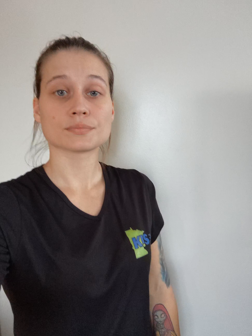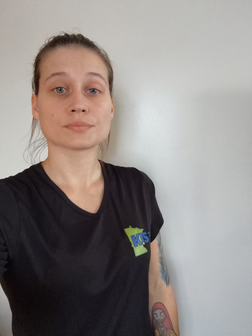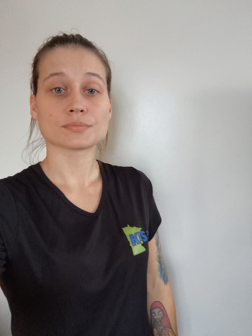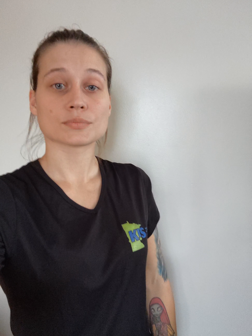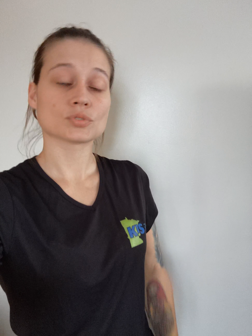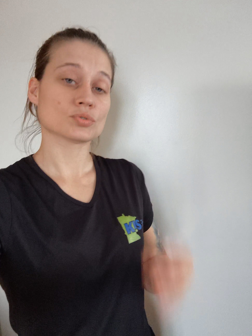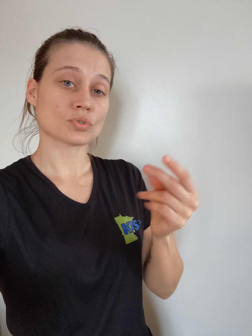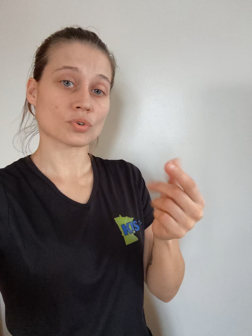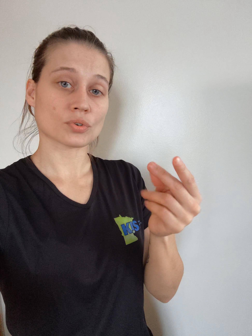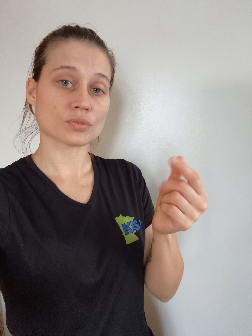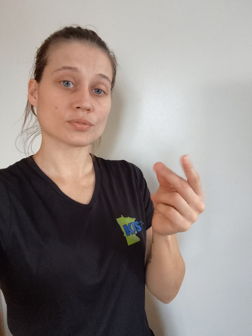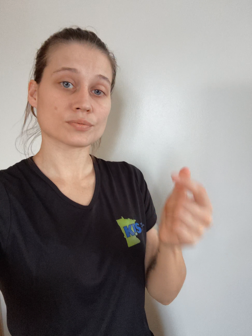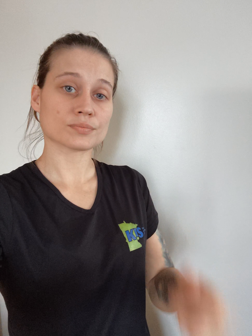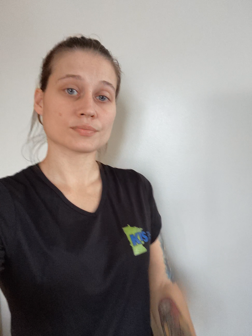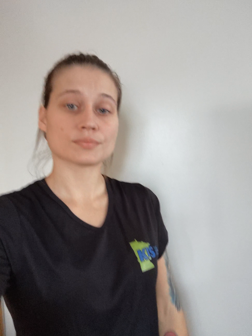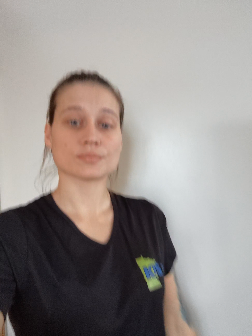dog